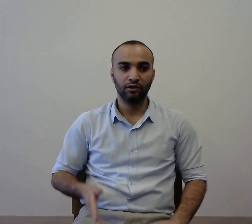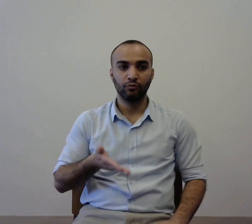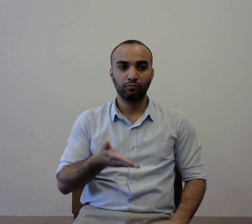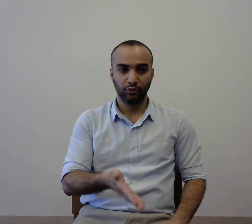bu